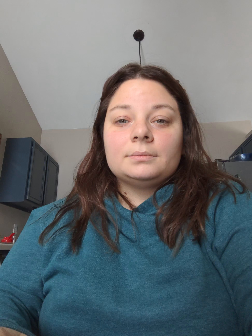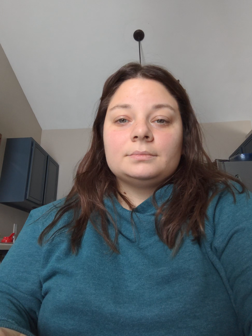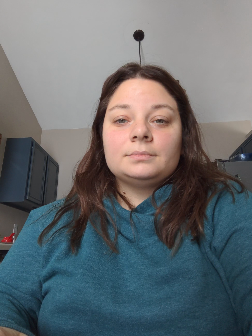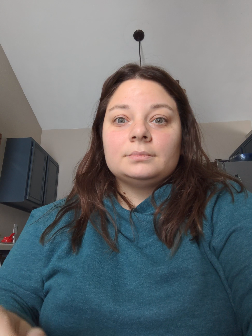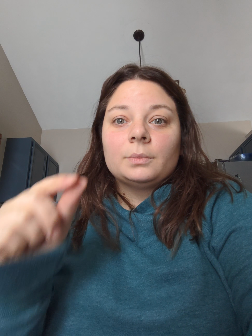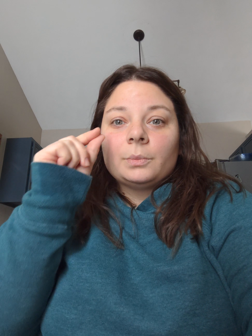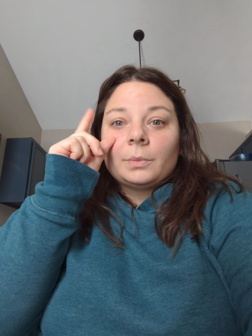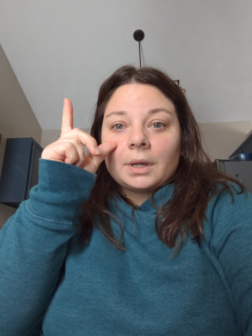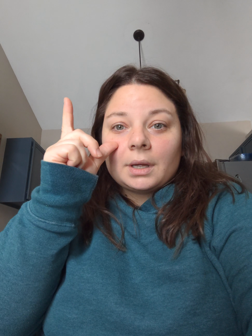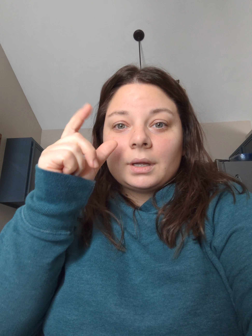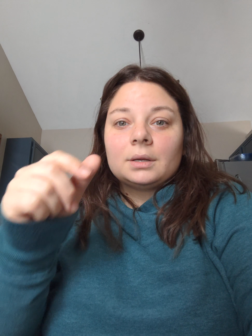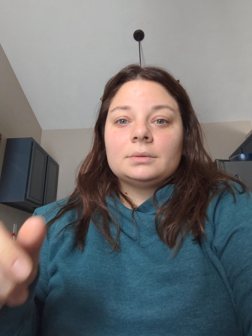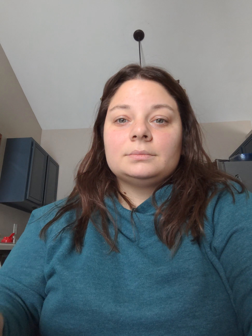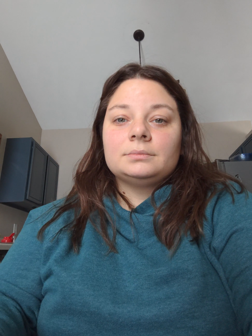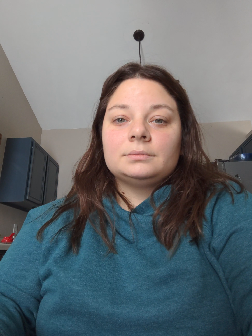awake